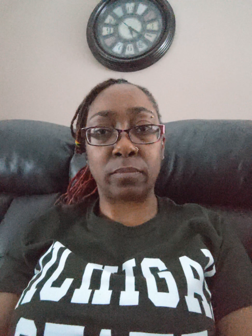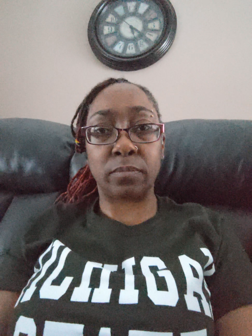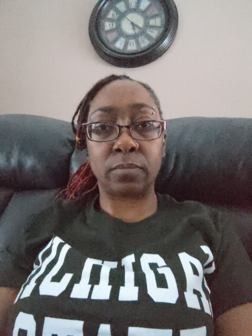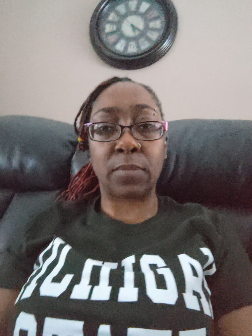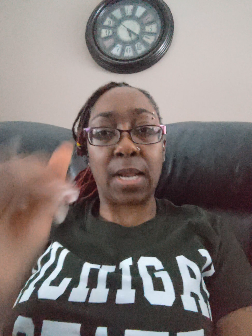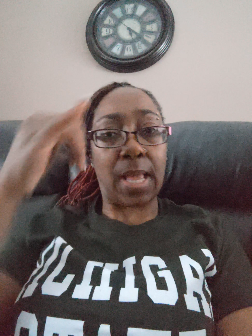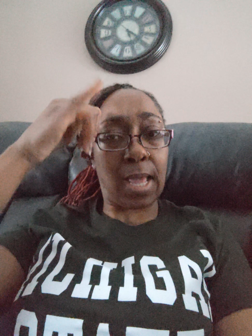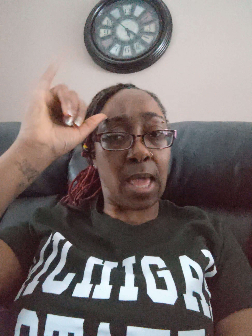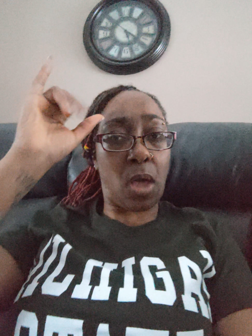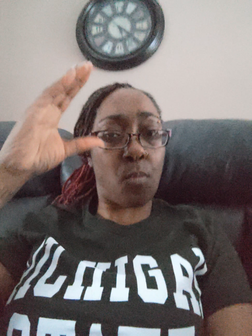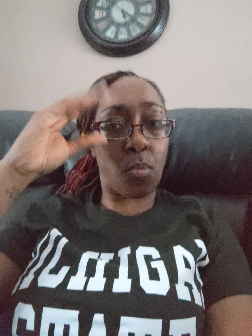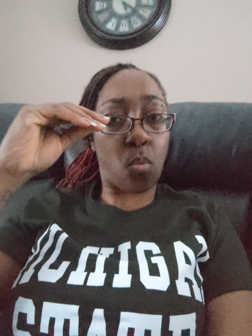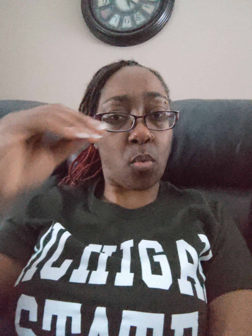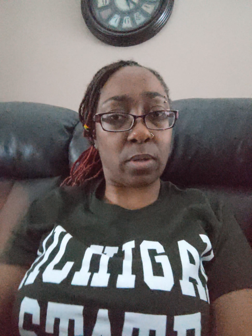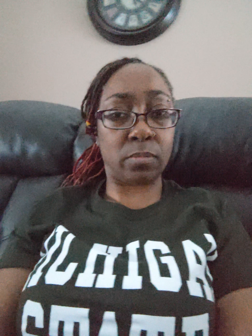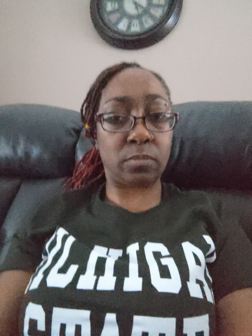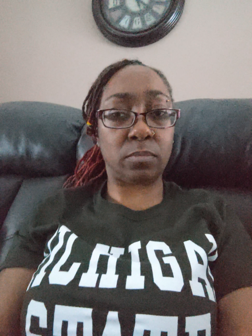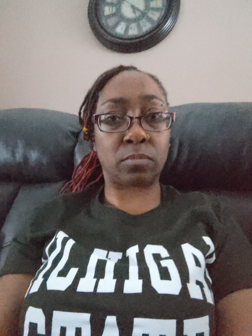cowboy